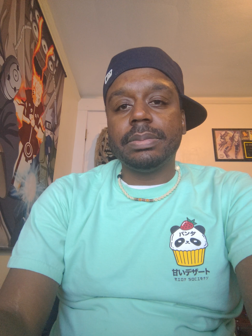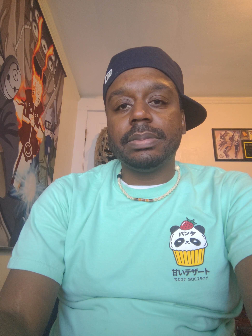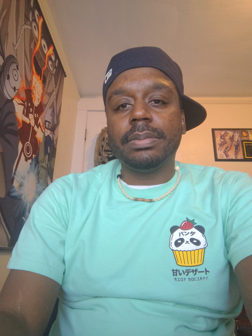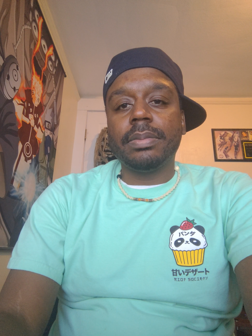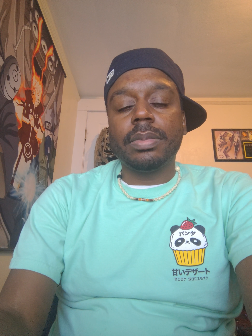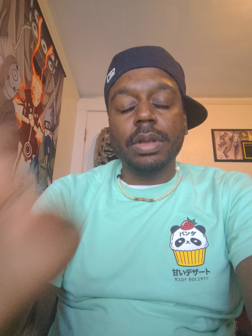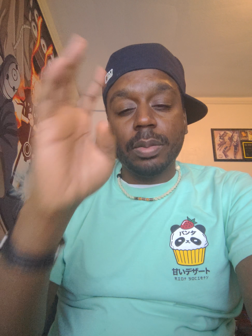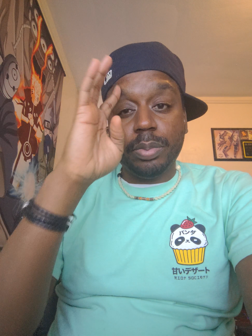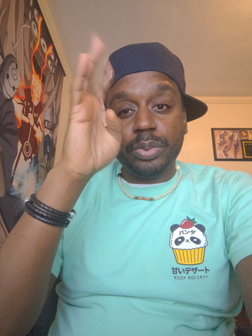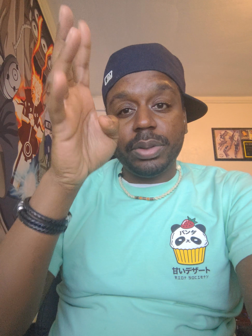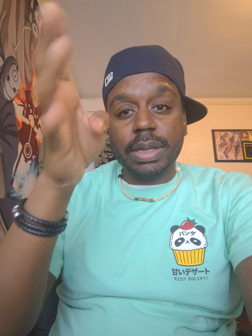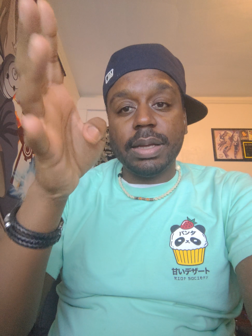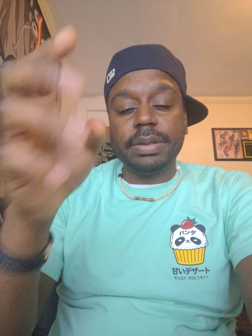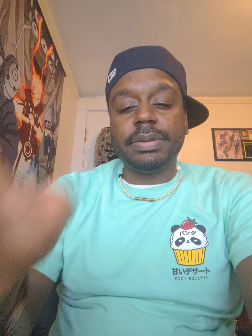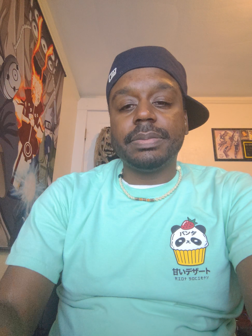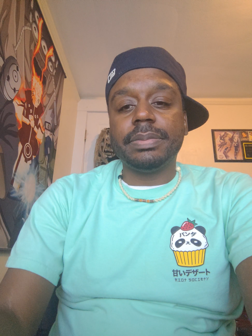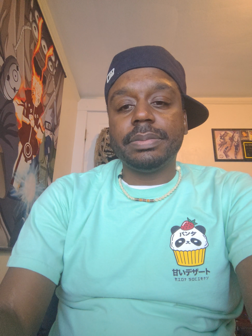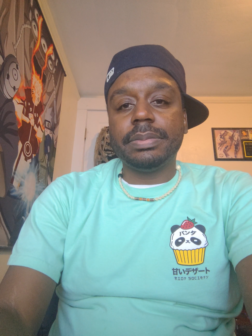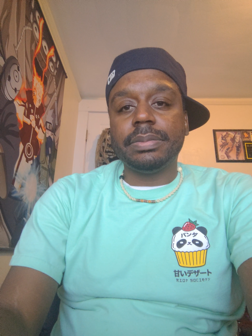pretend